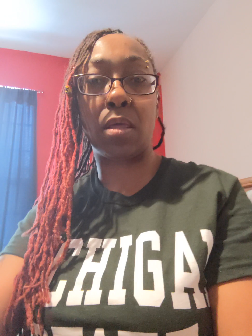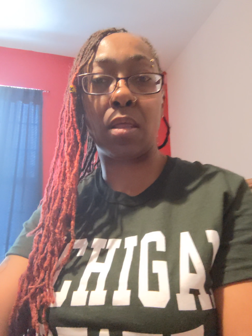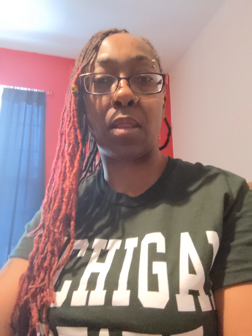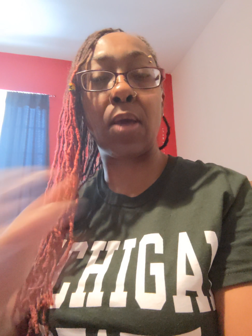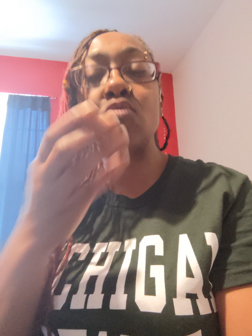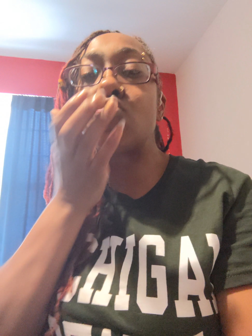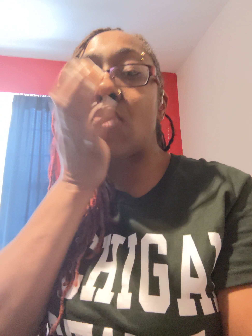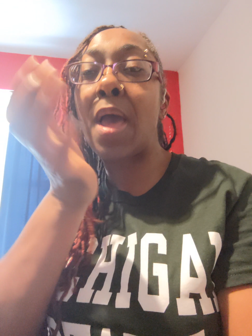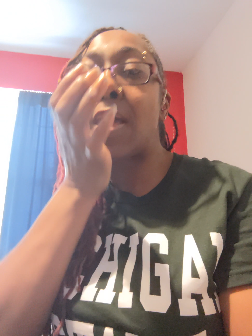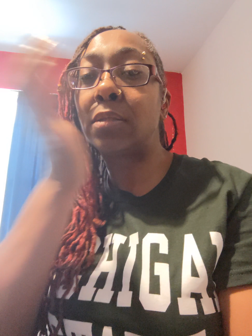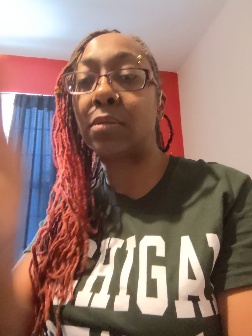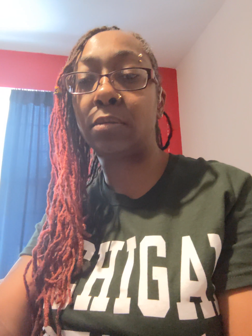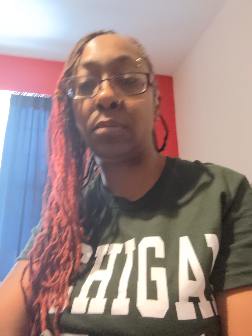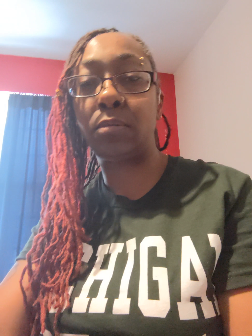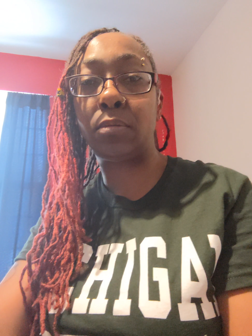grass